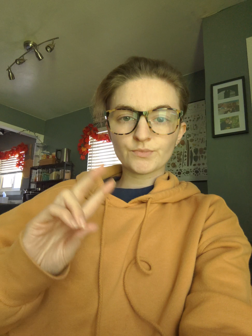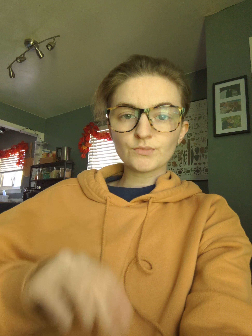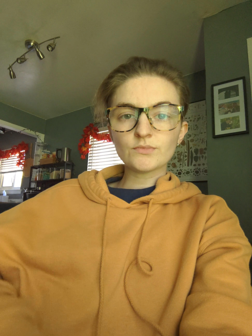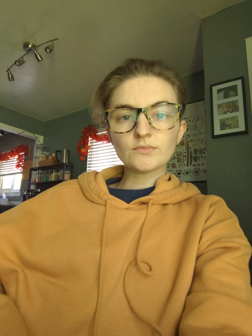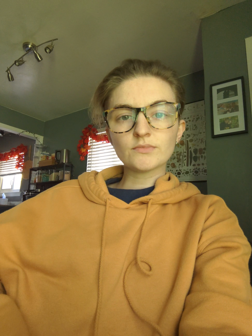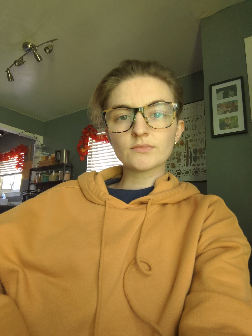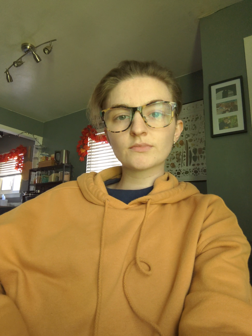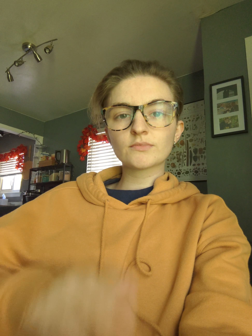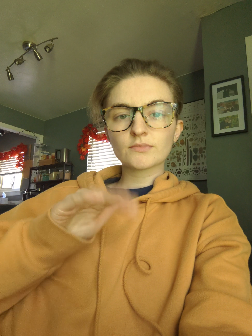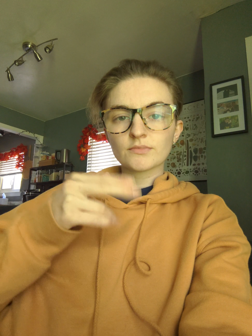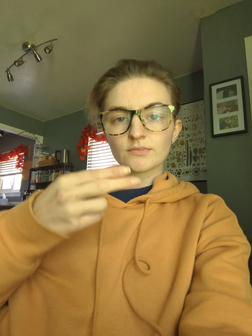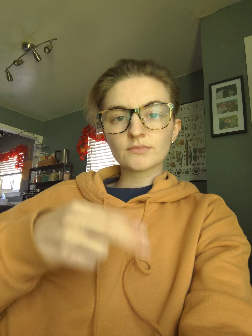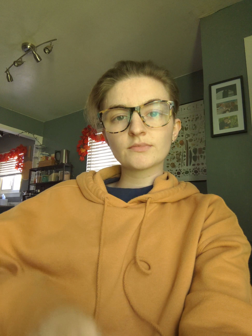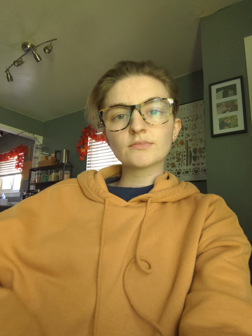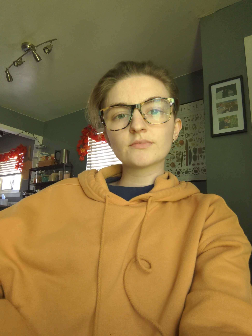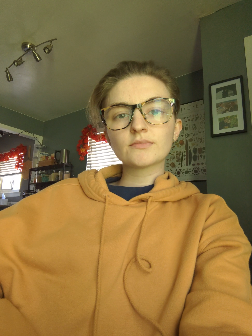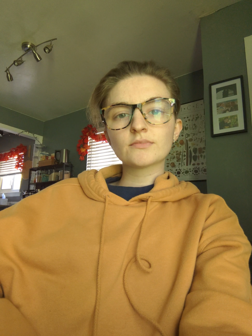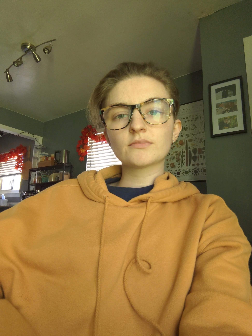pet's name